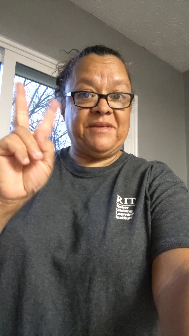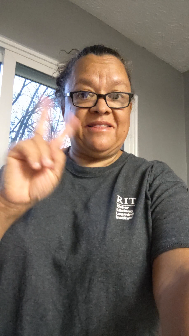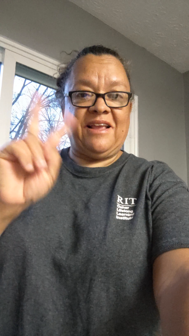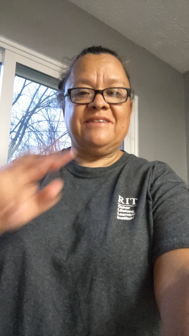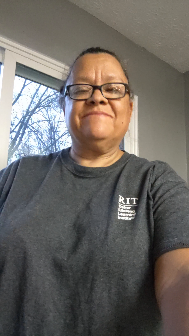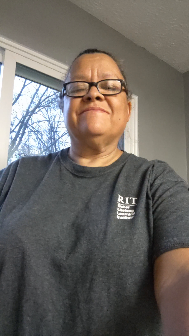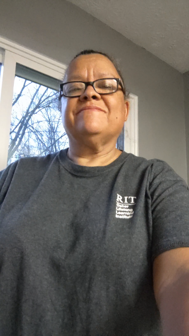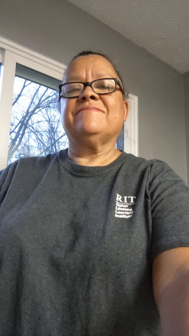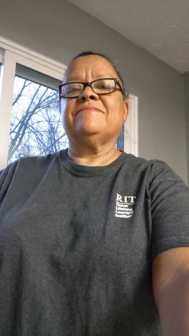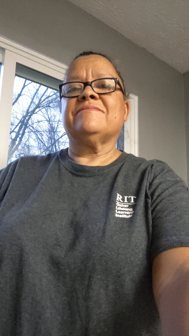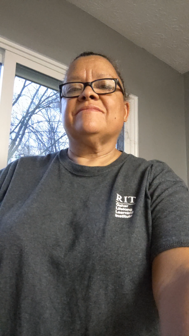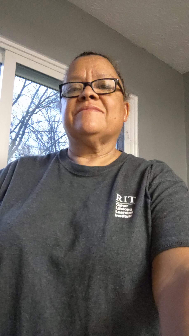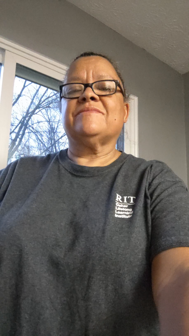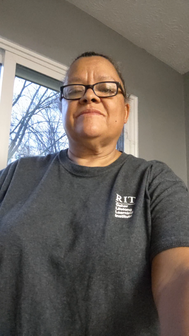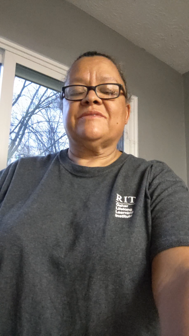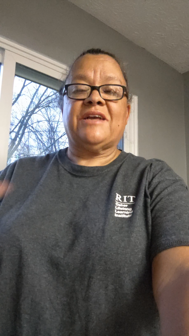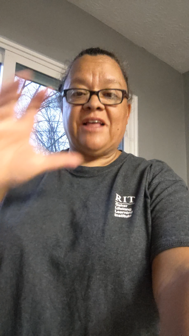catch